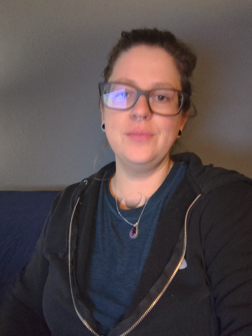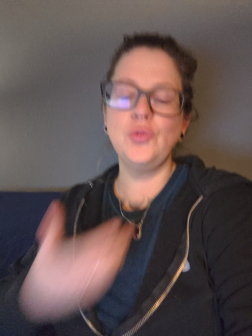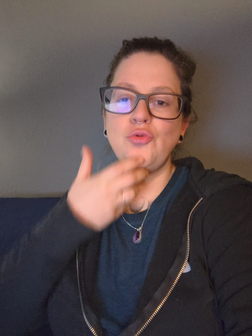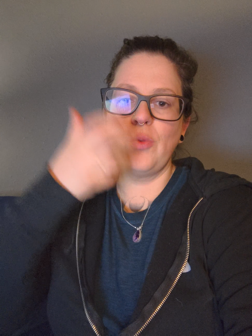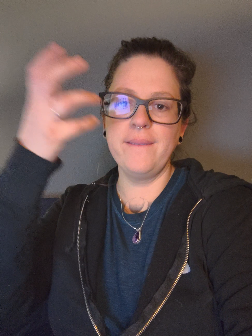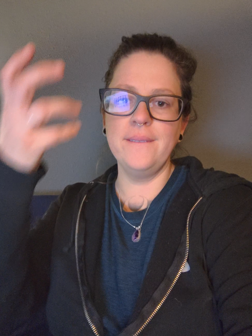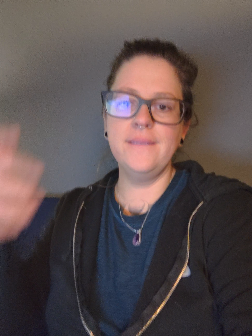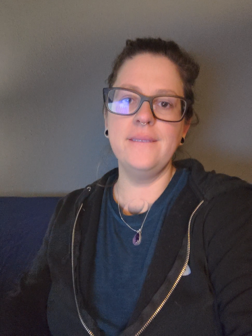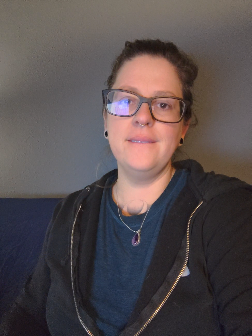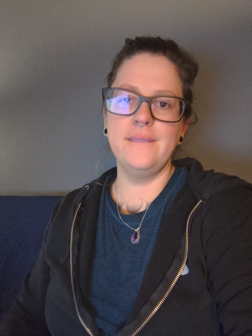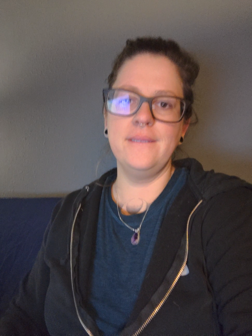giraffe